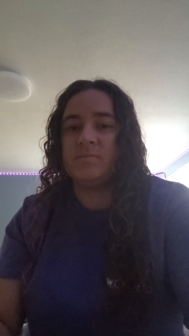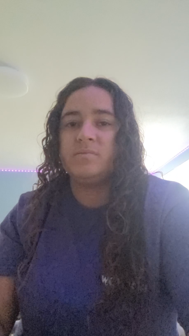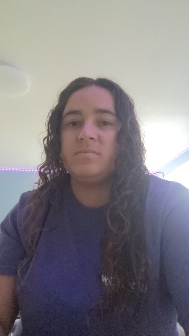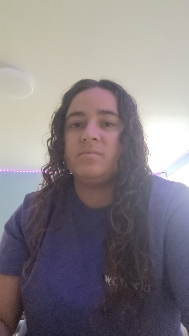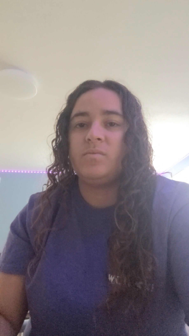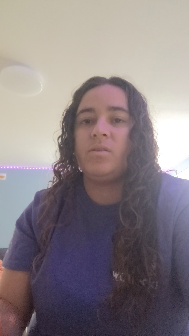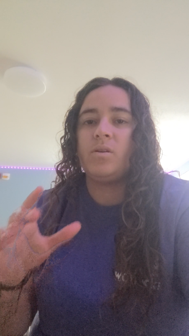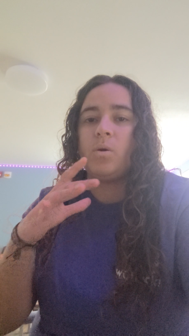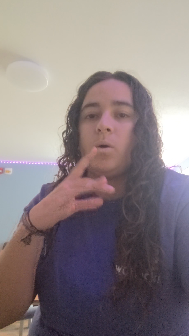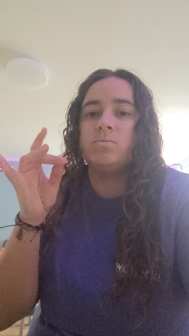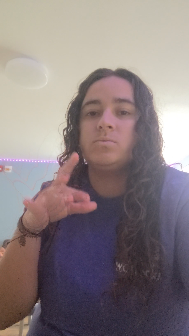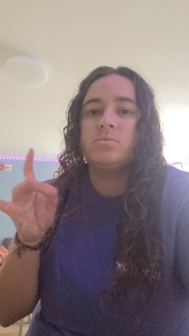choose